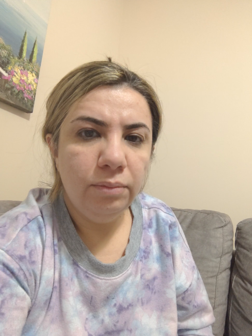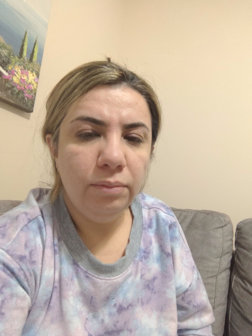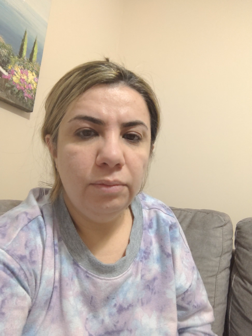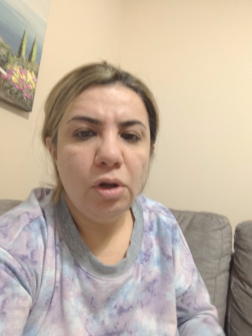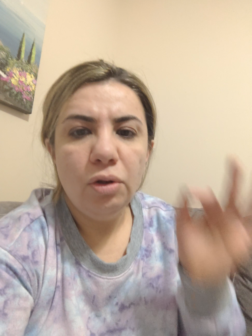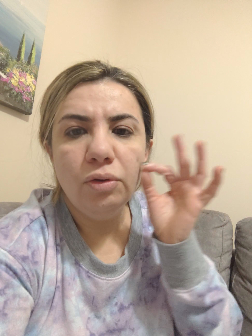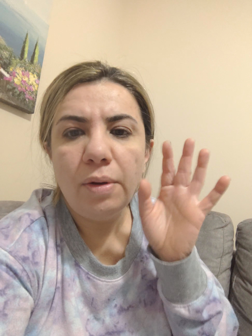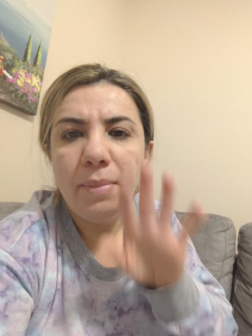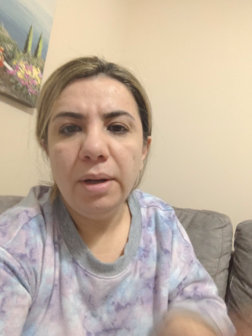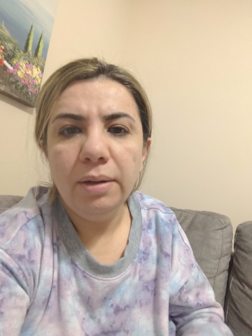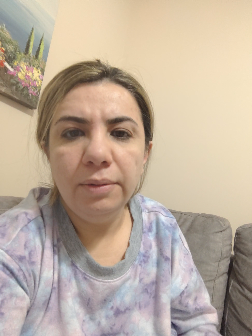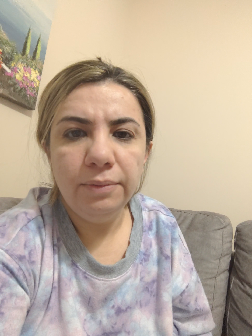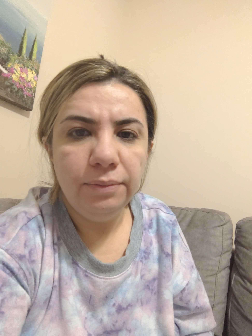bee